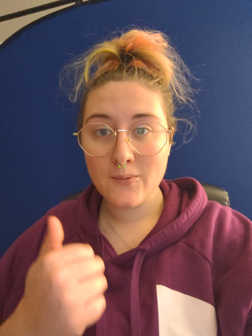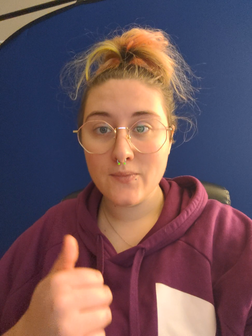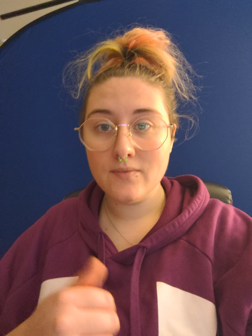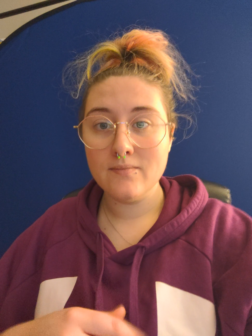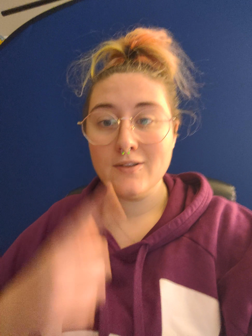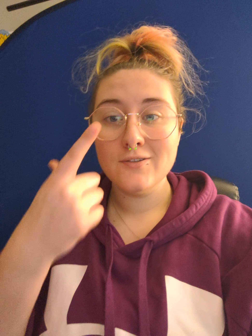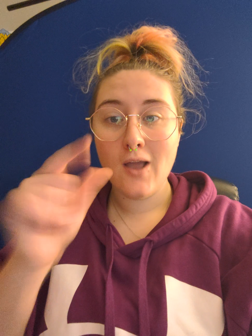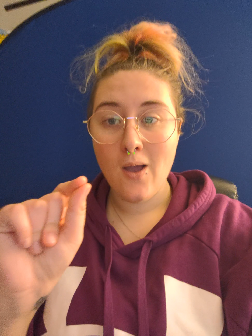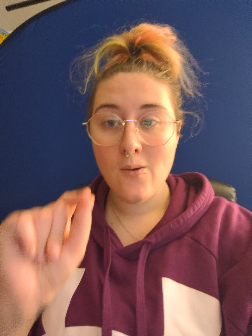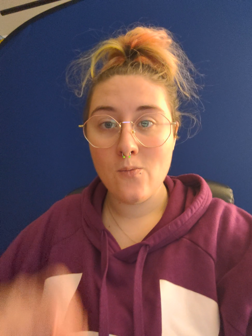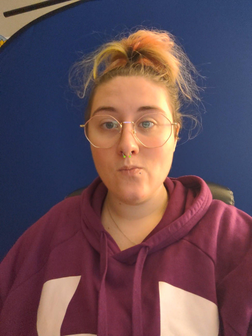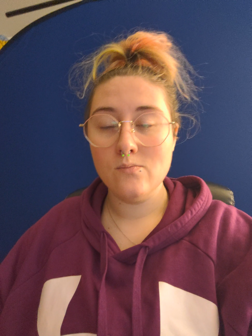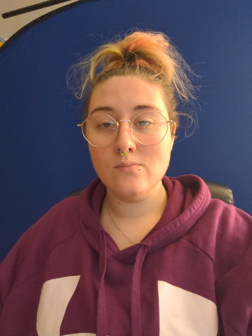go